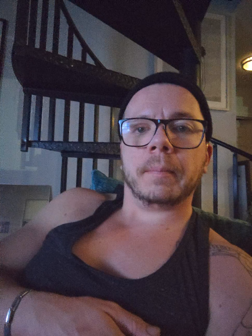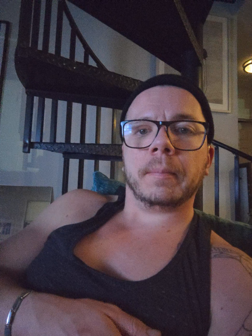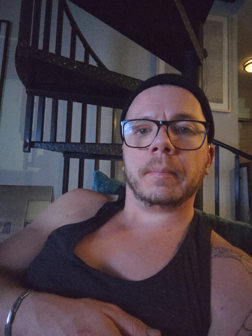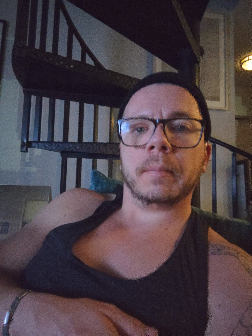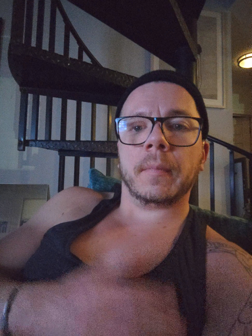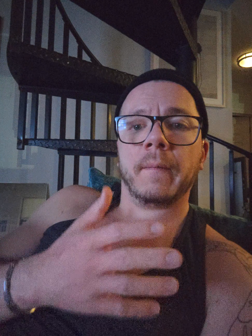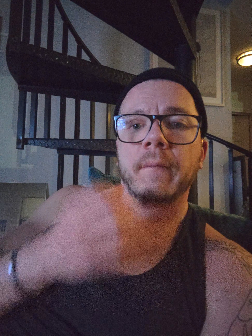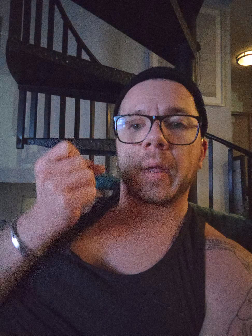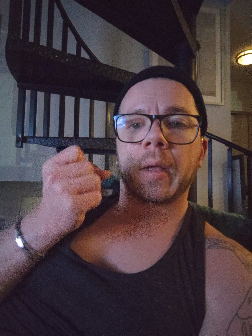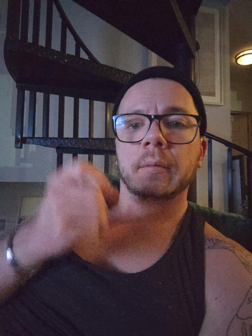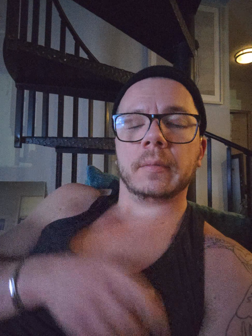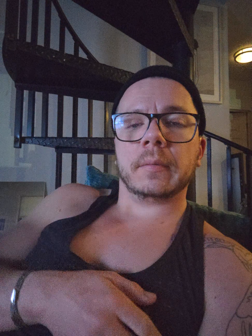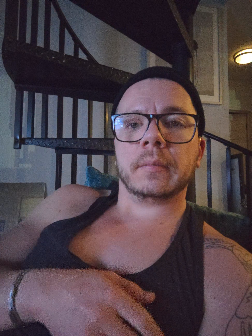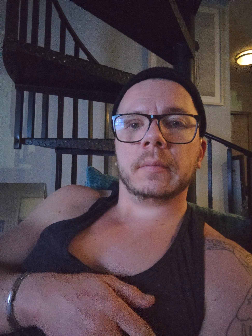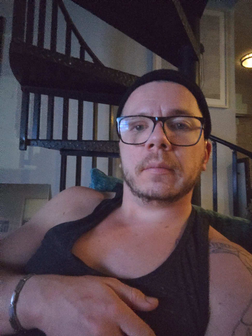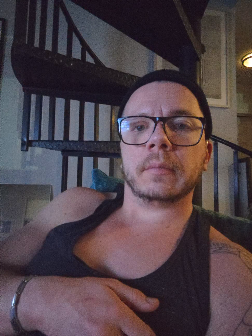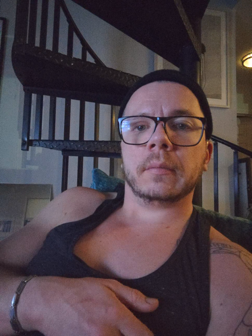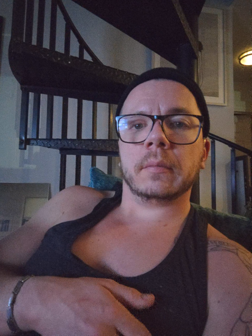fast